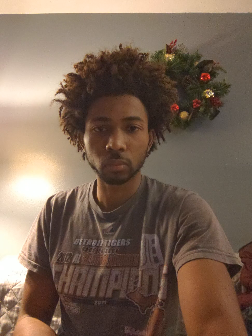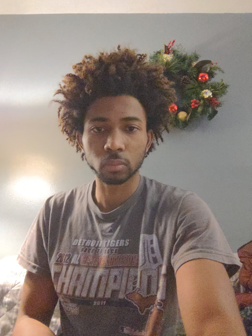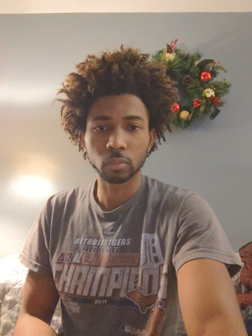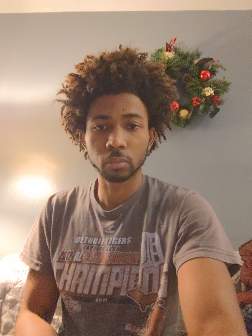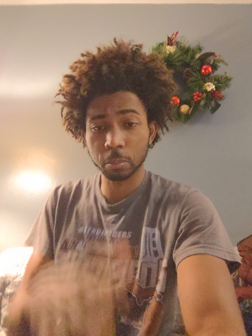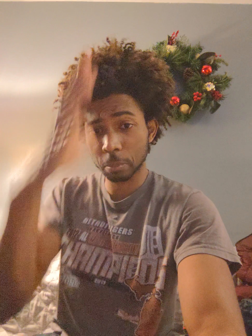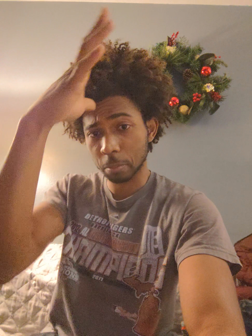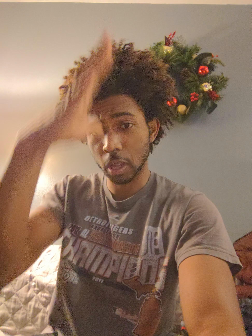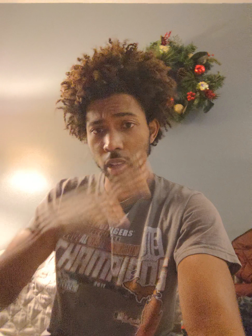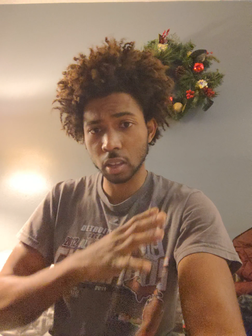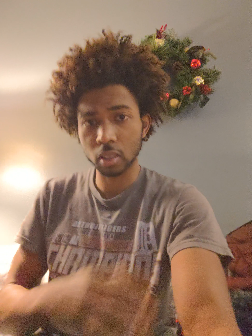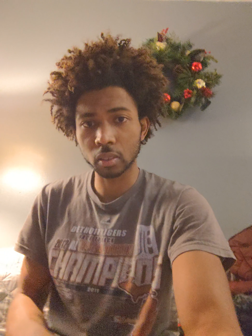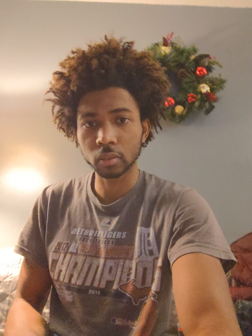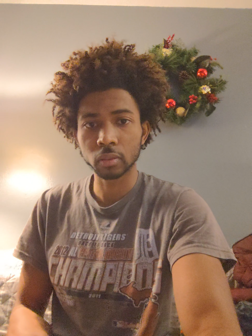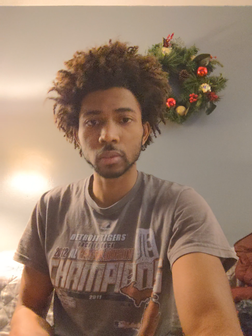man